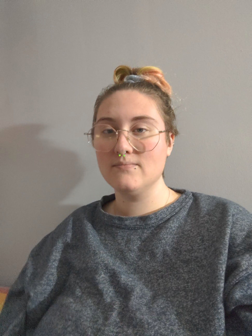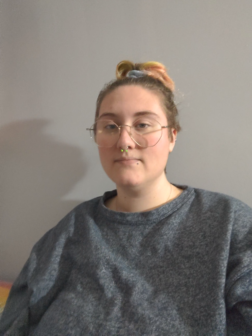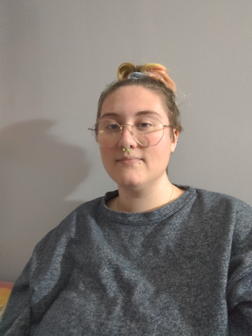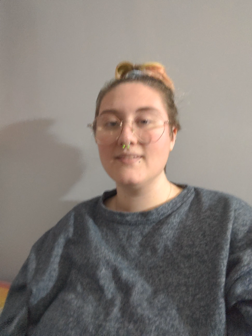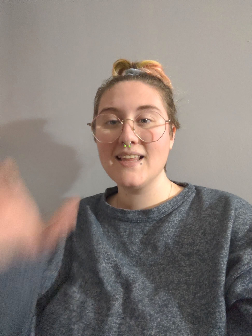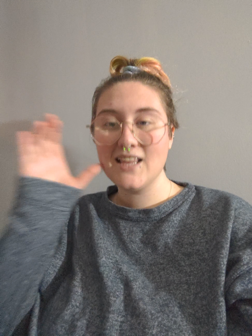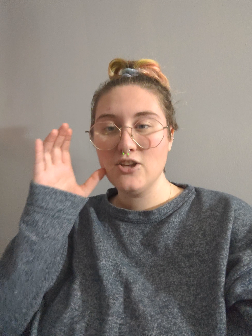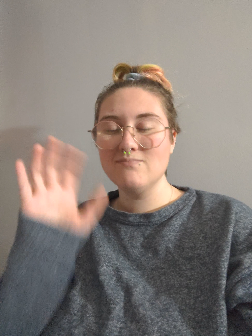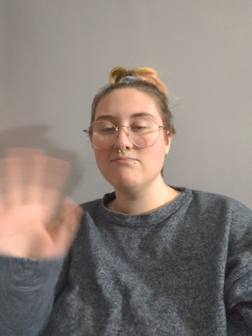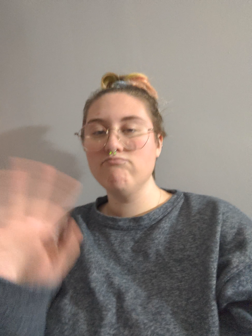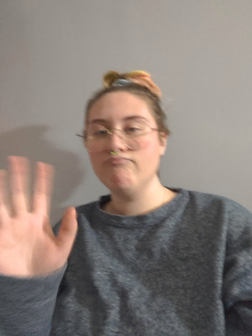hear